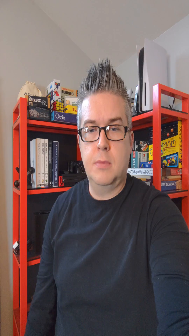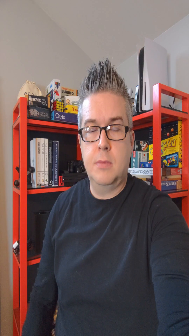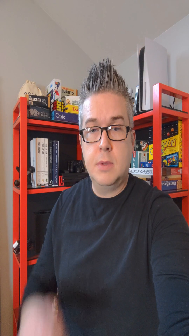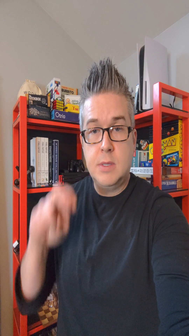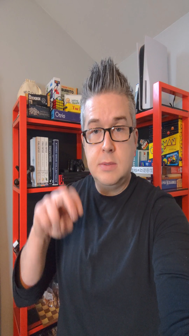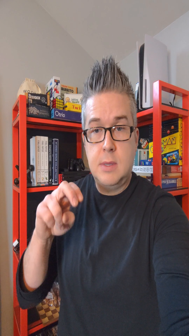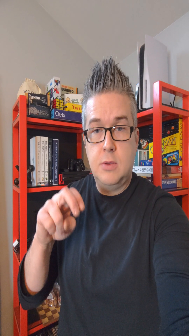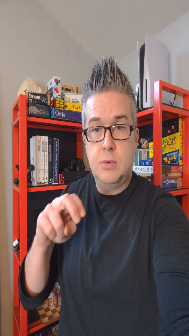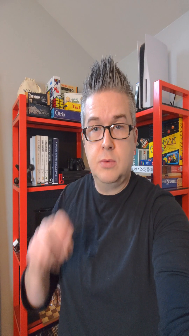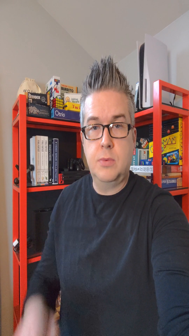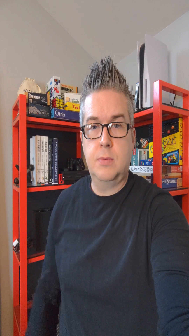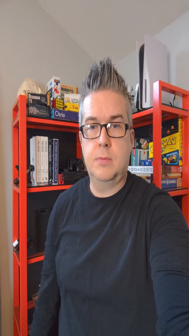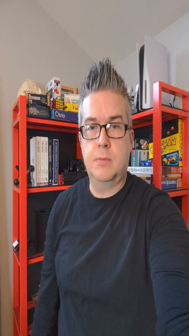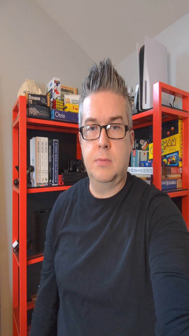chair